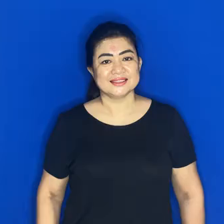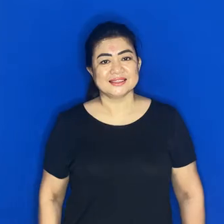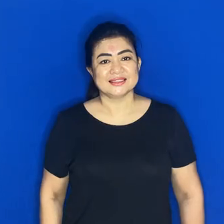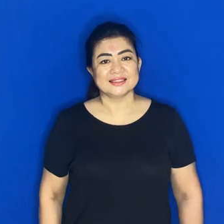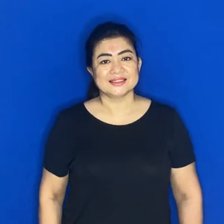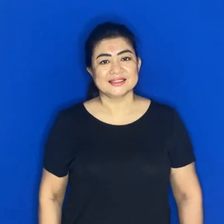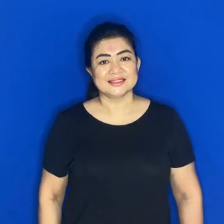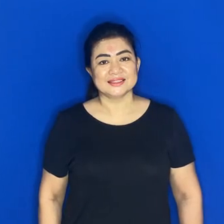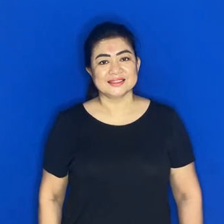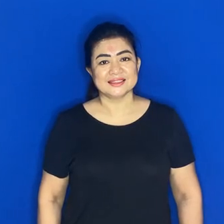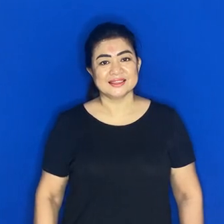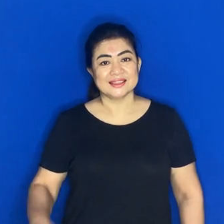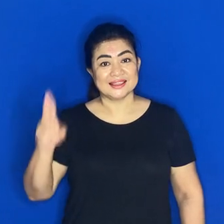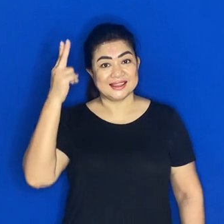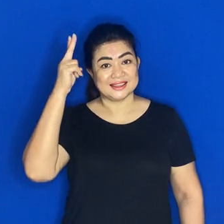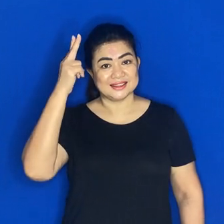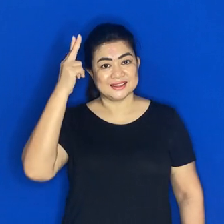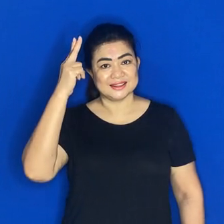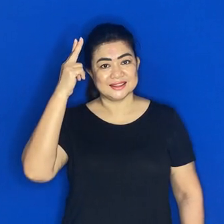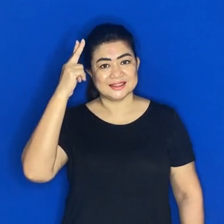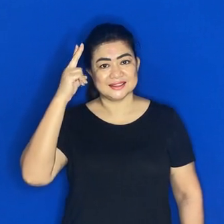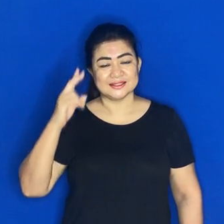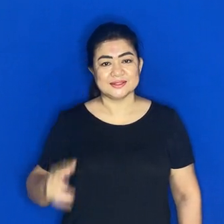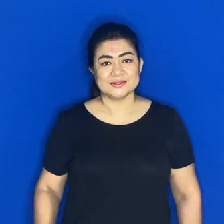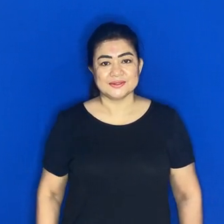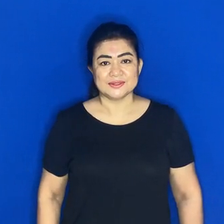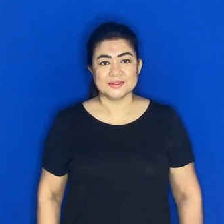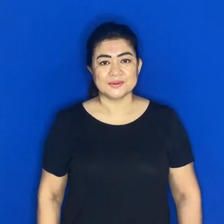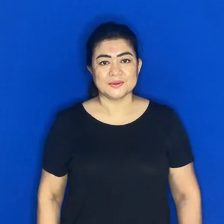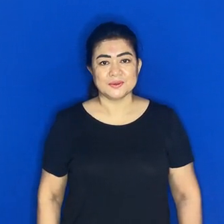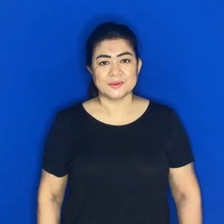uncle